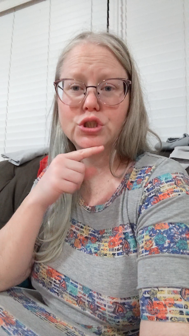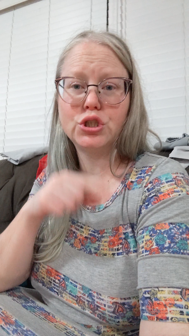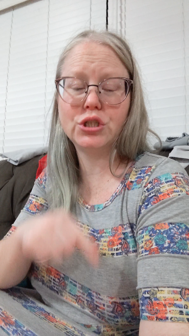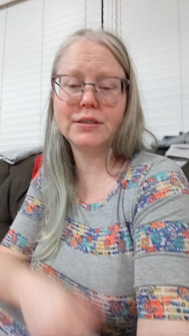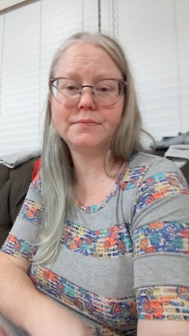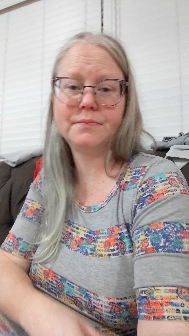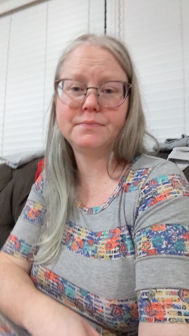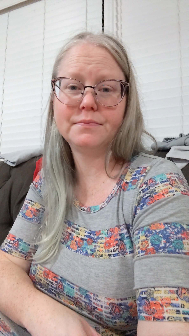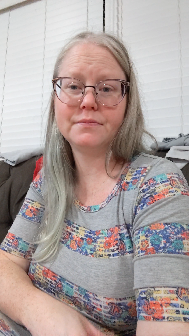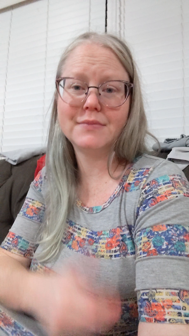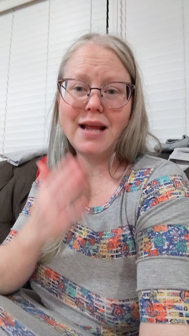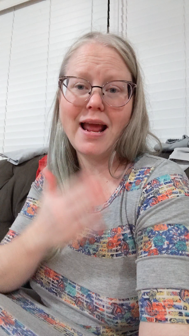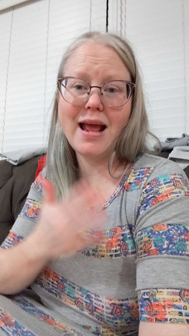hand